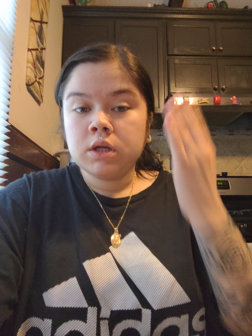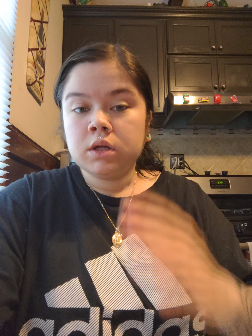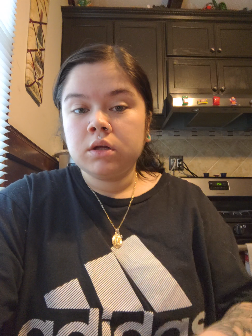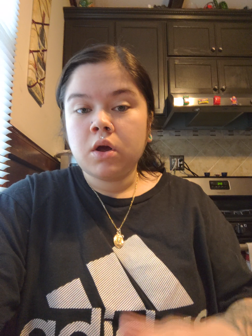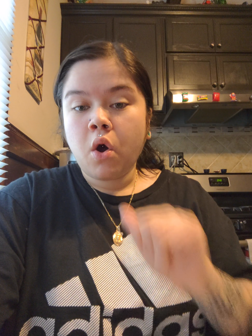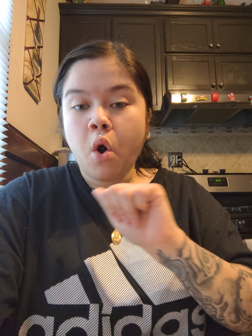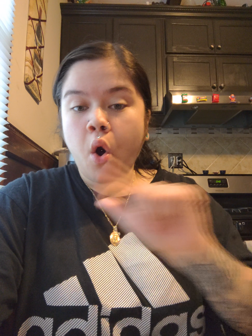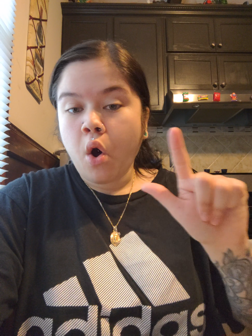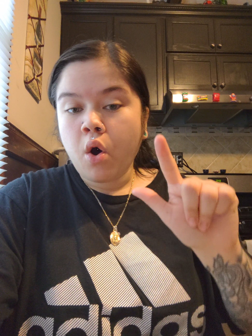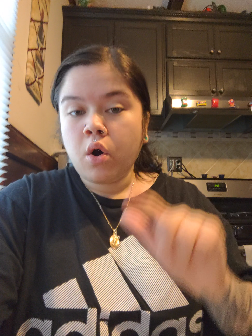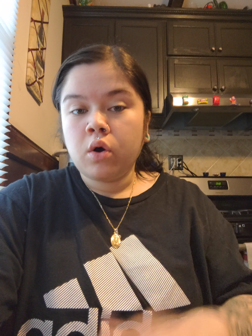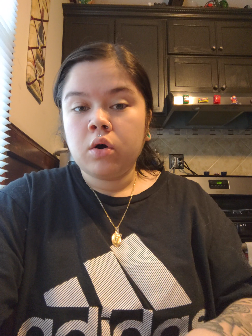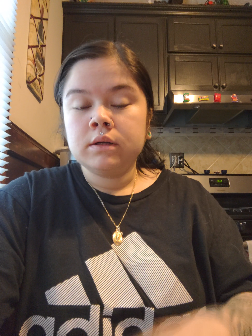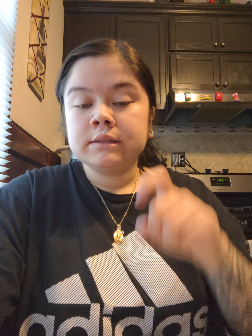all